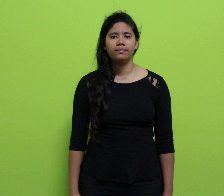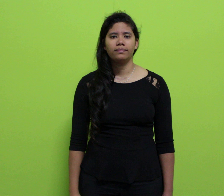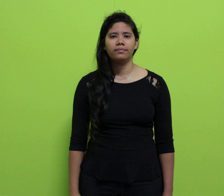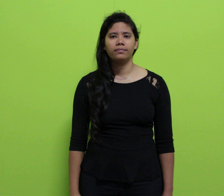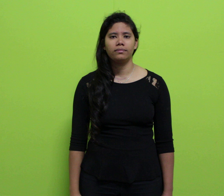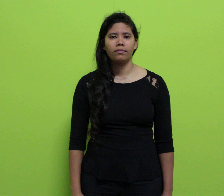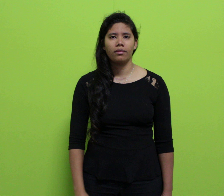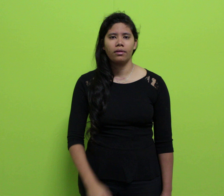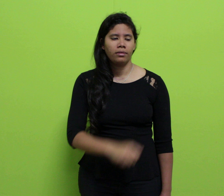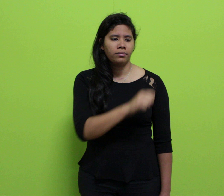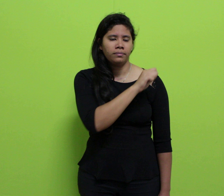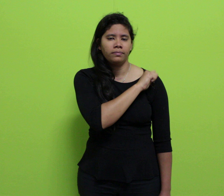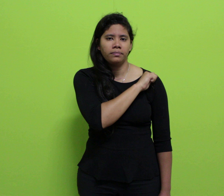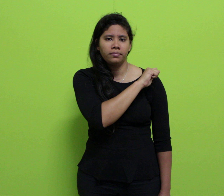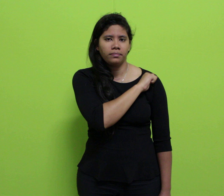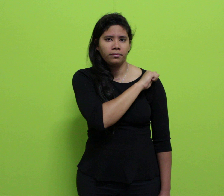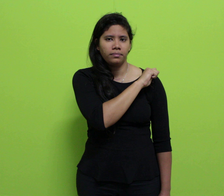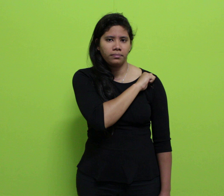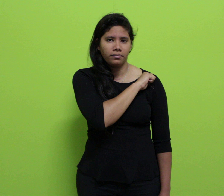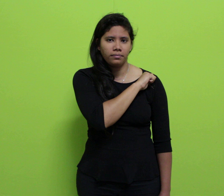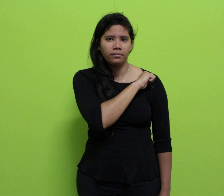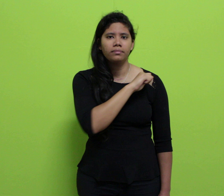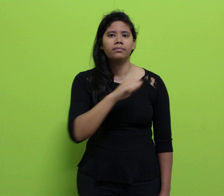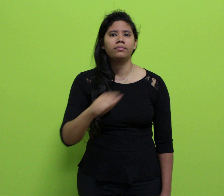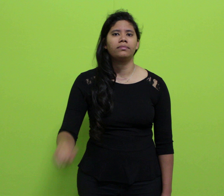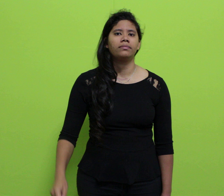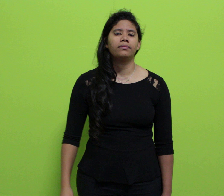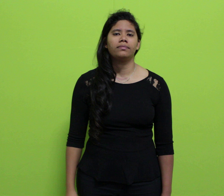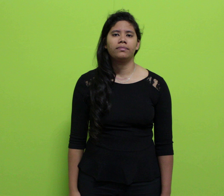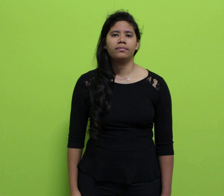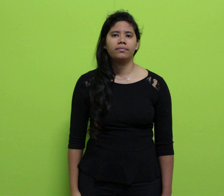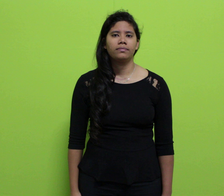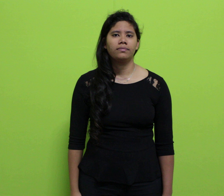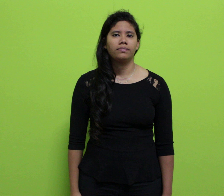aluno